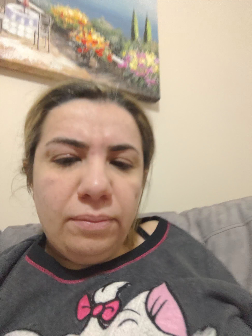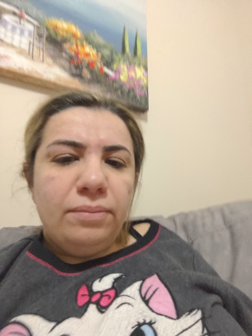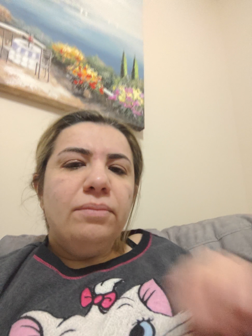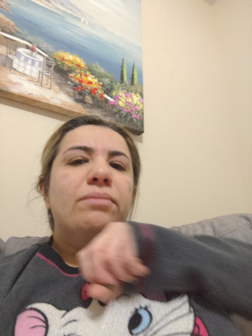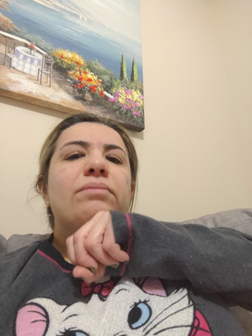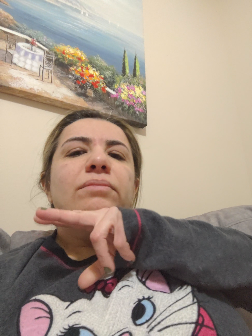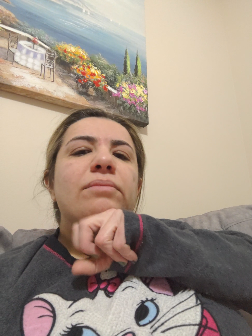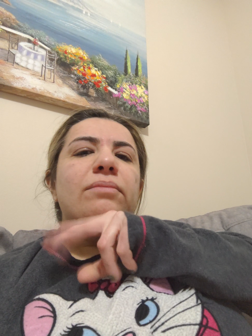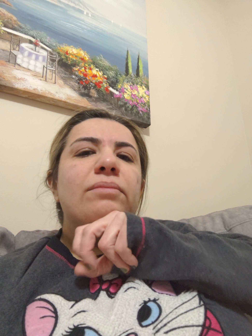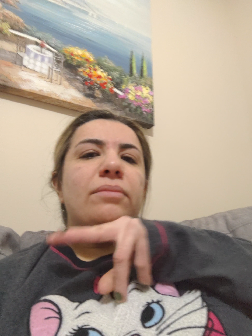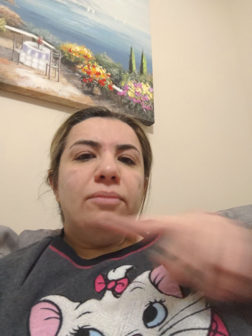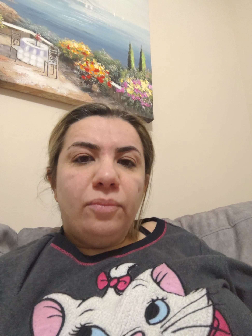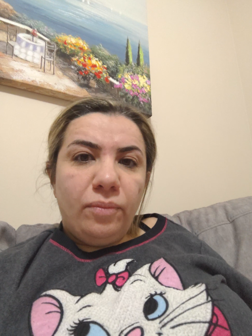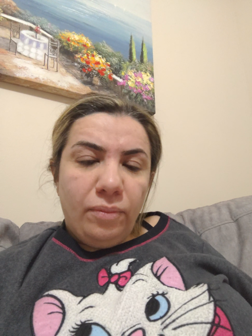frog